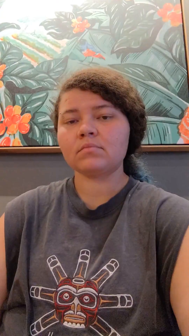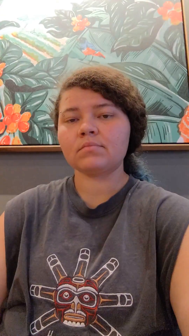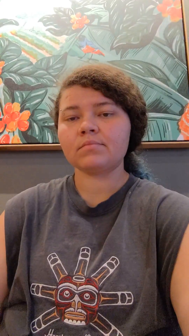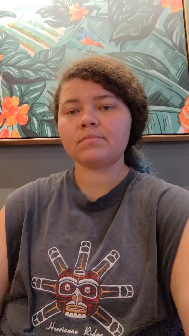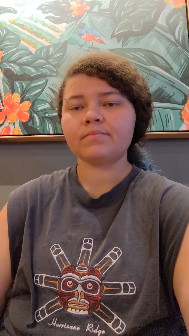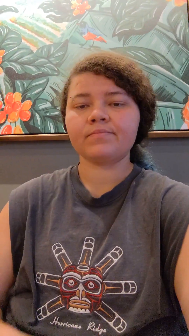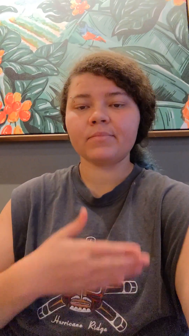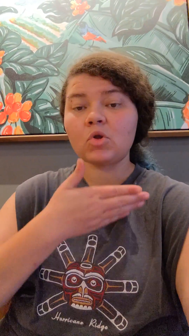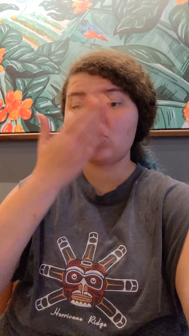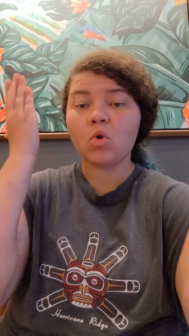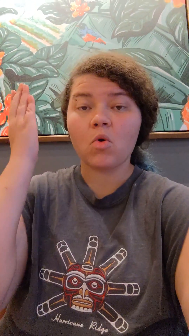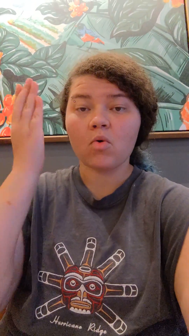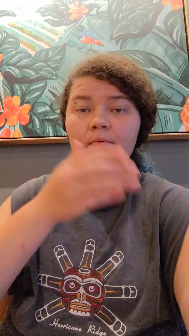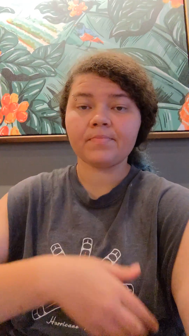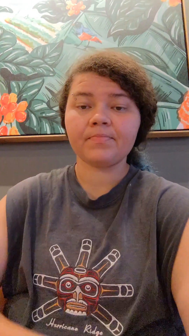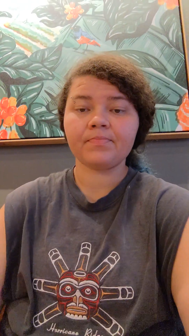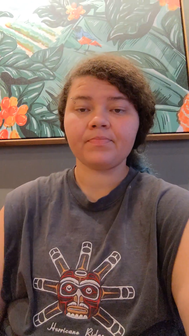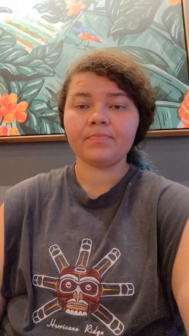all gone